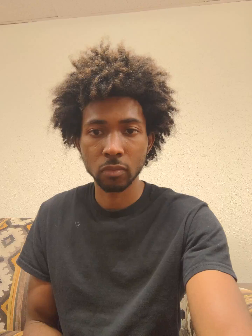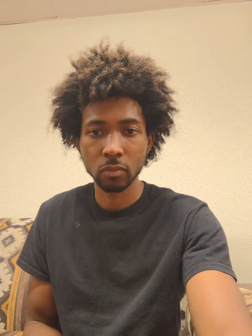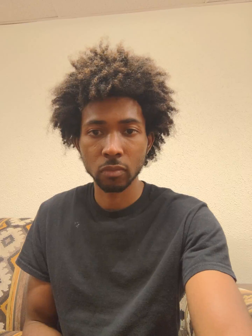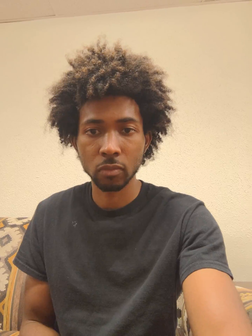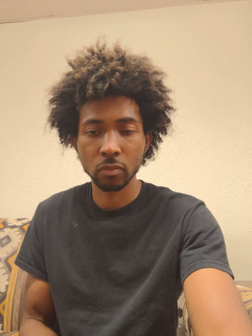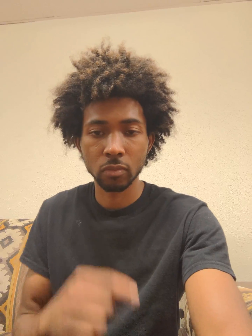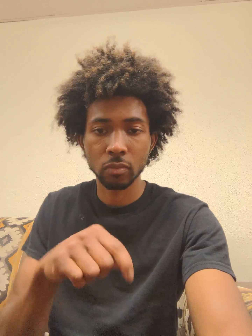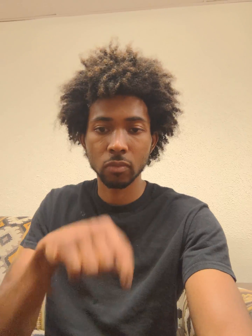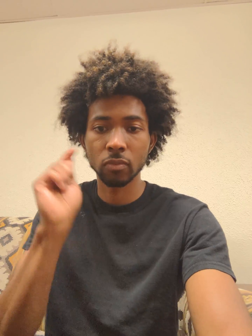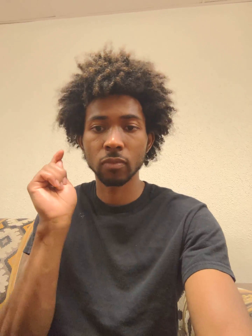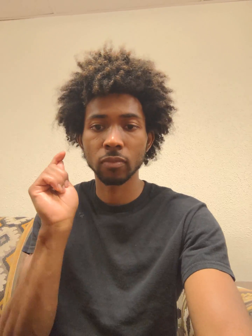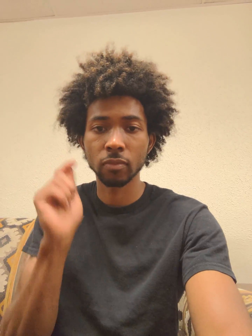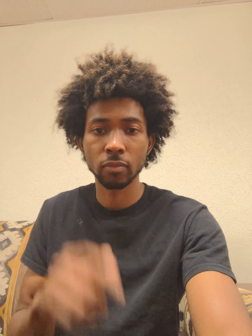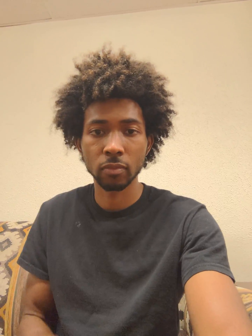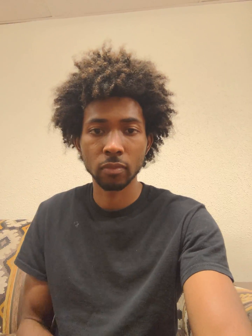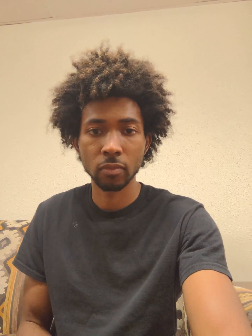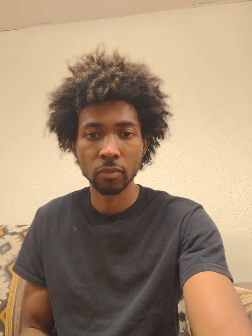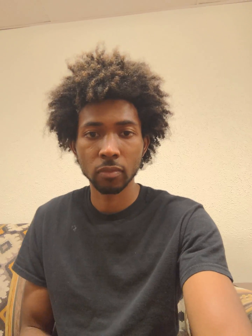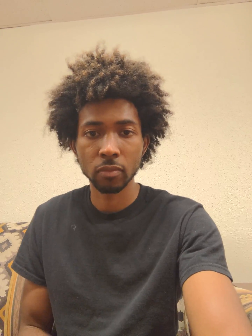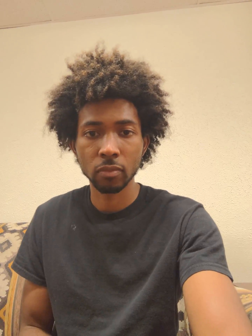rip